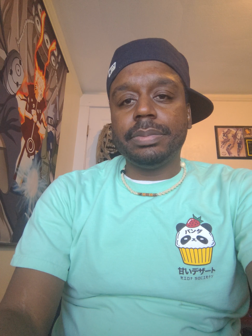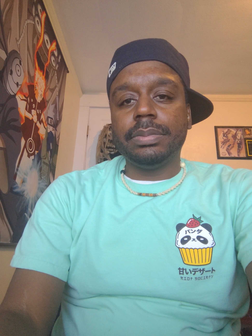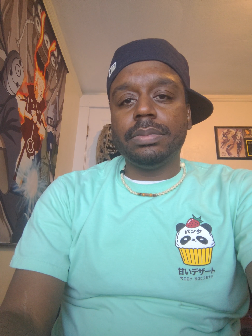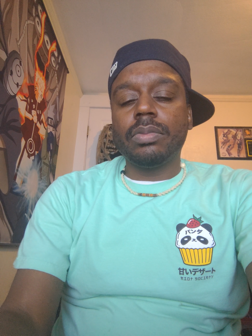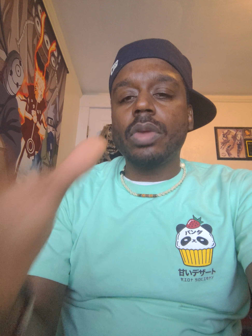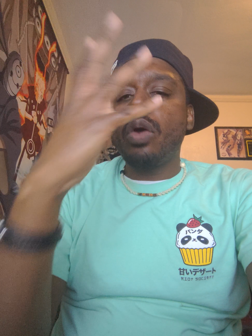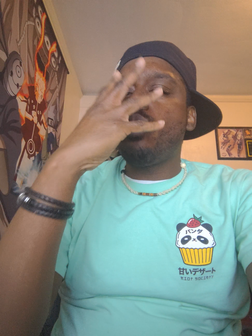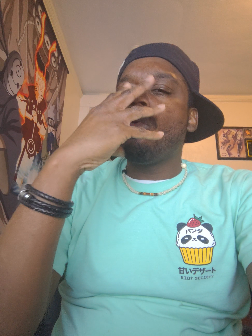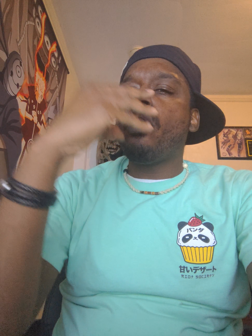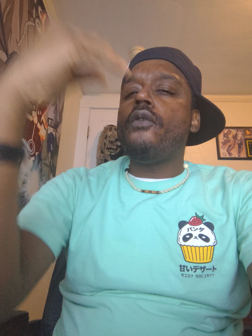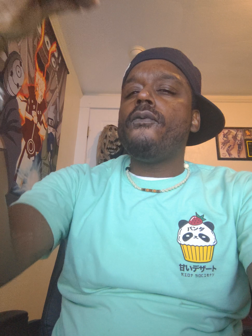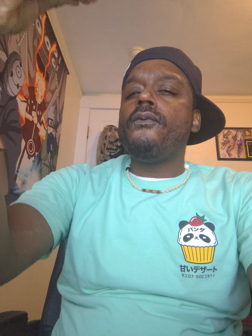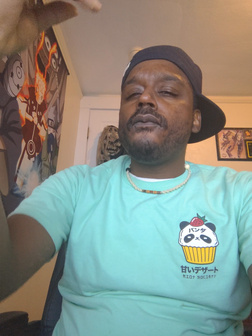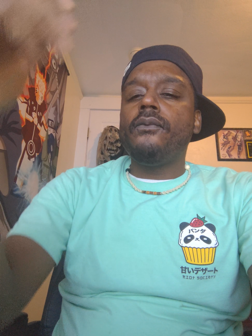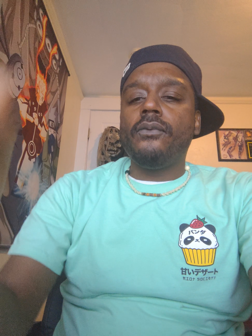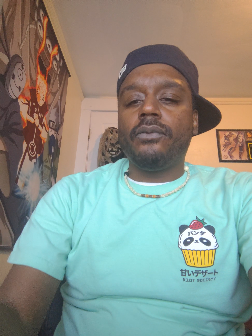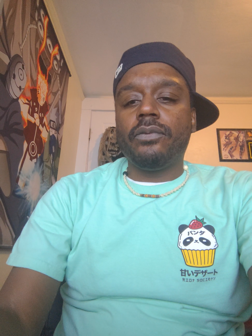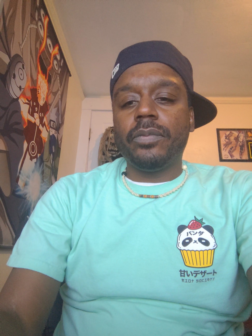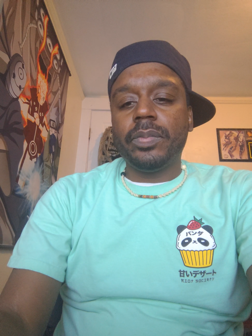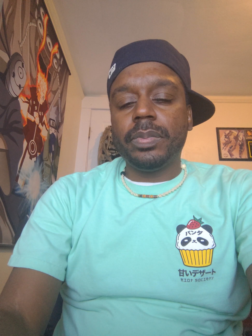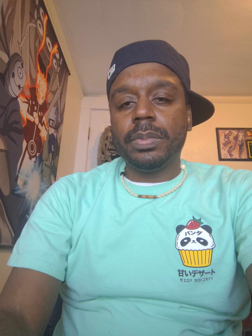wolf